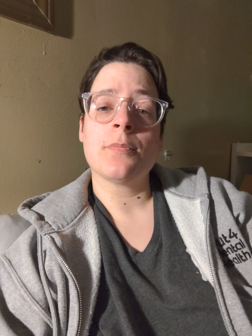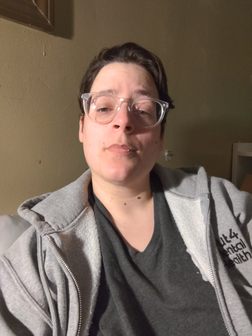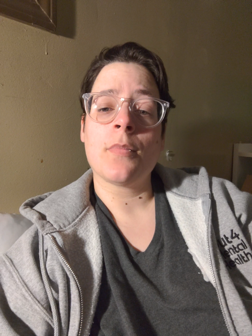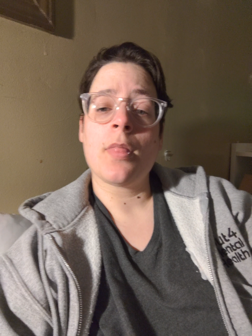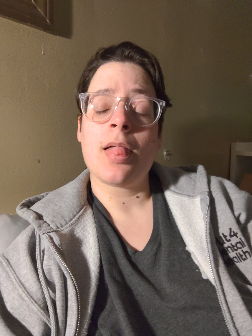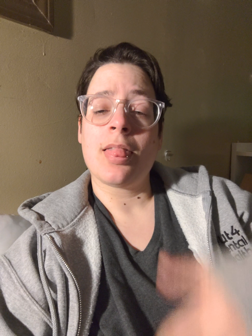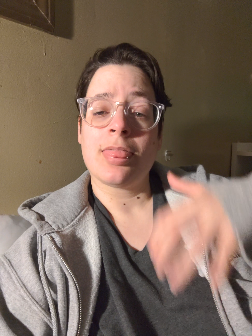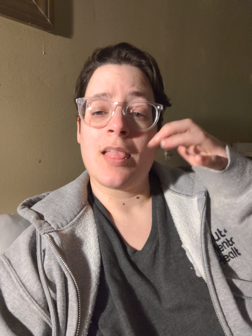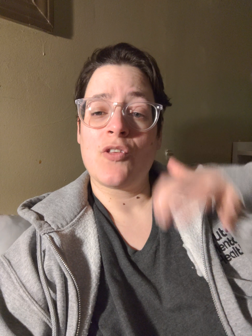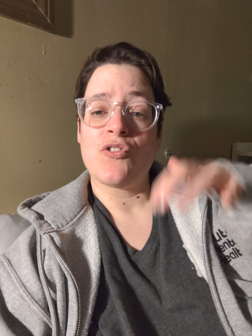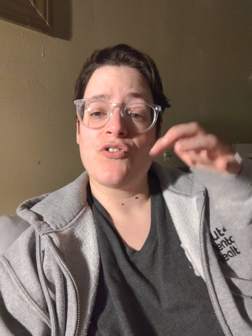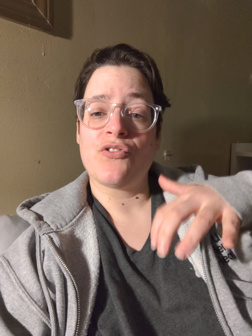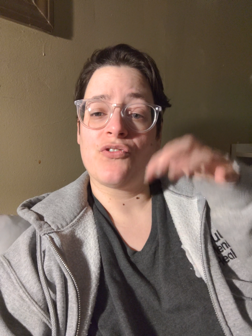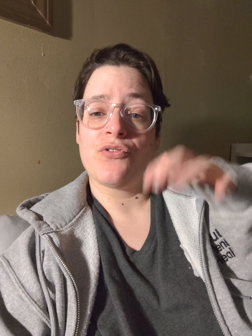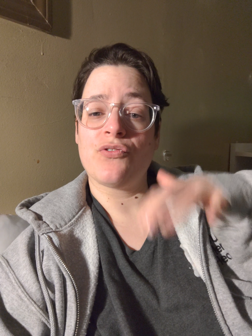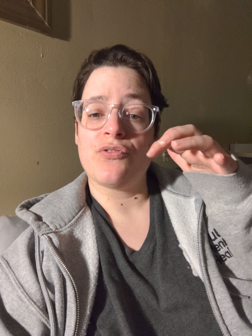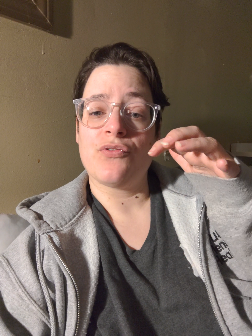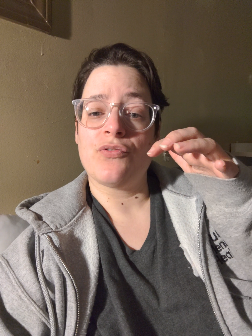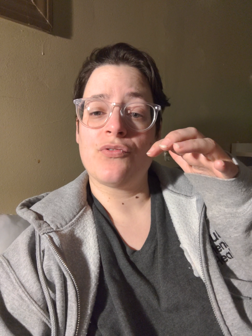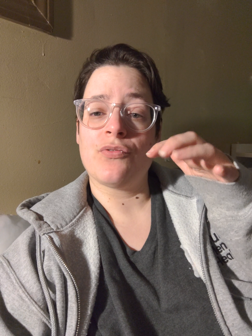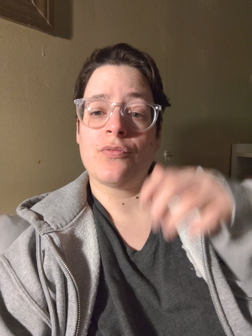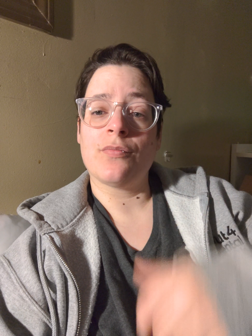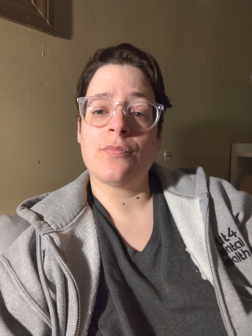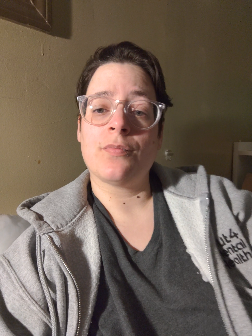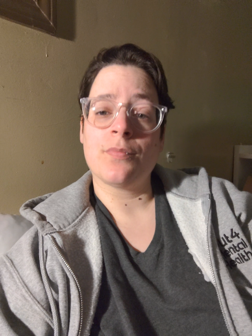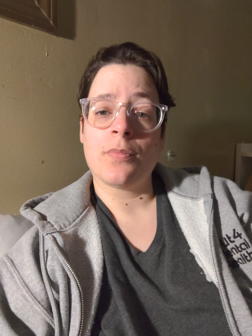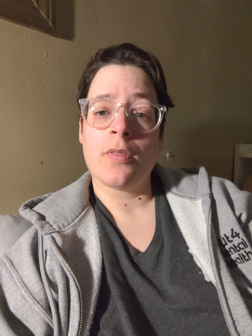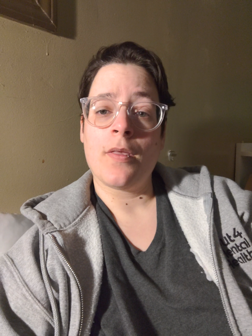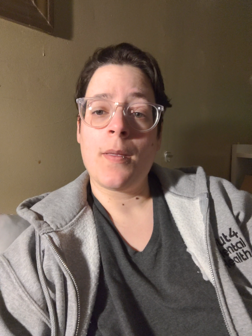alligator